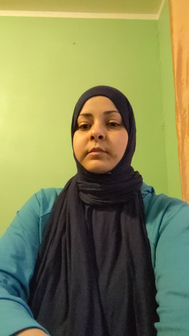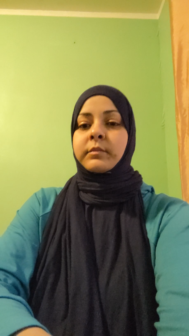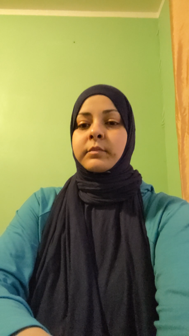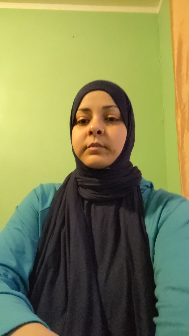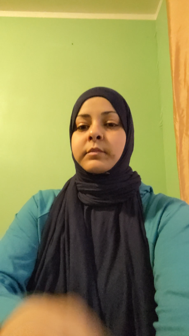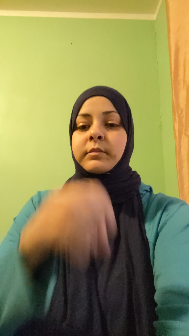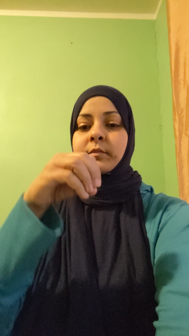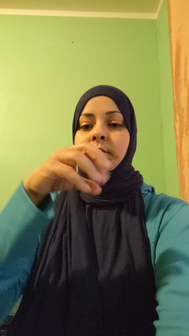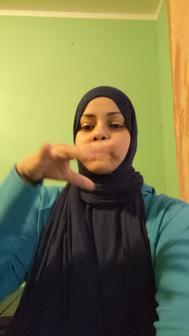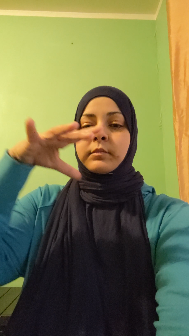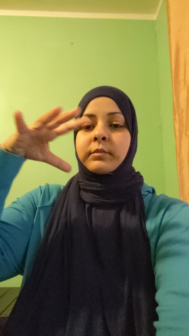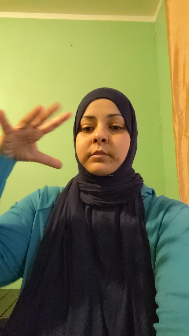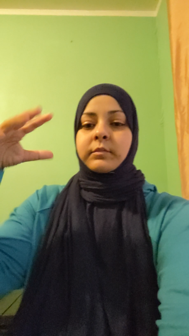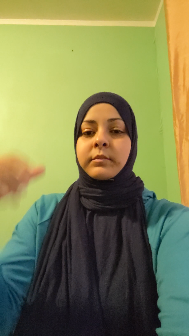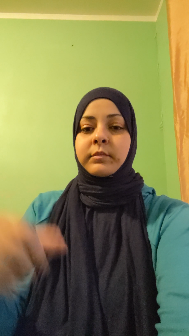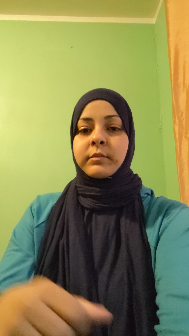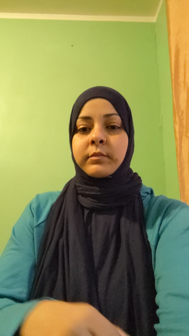bubbles